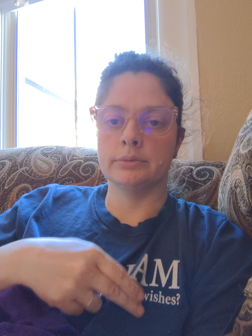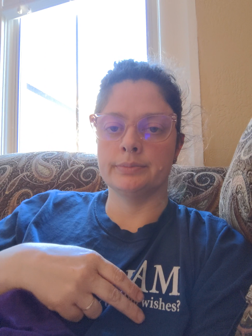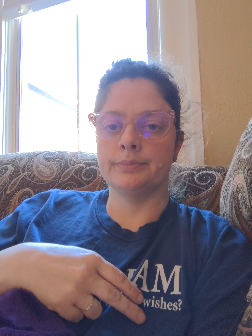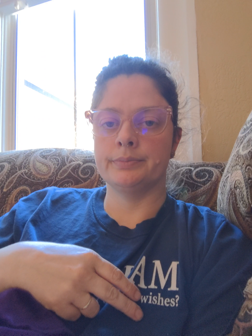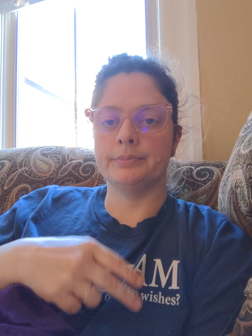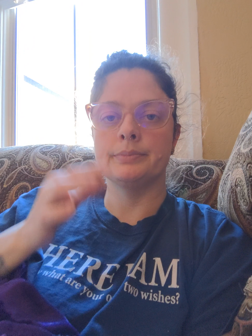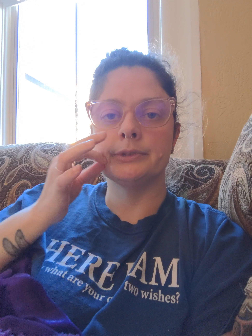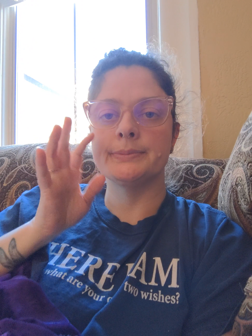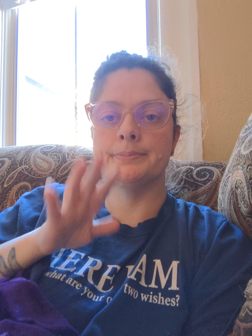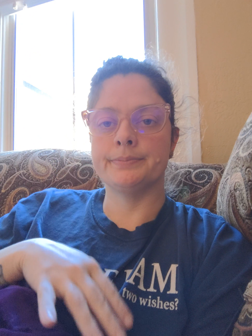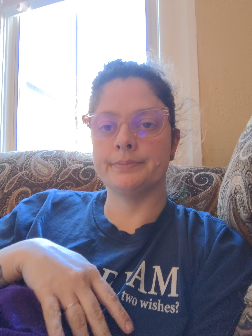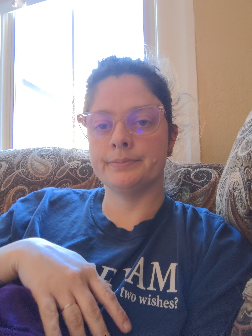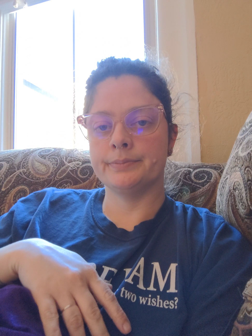bee